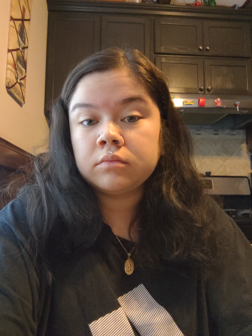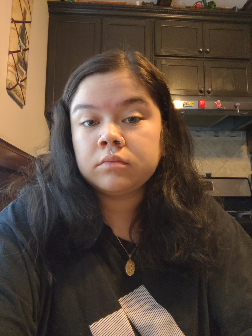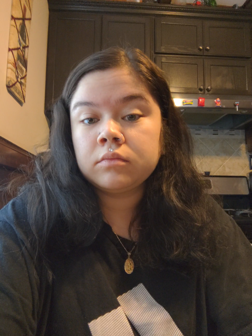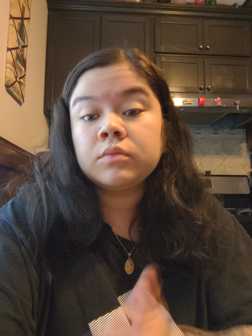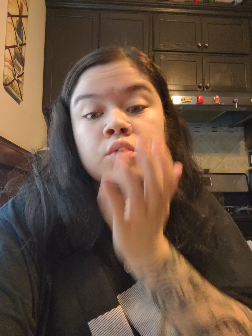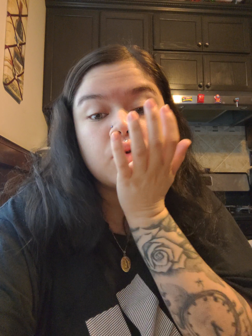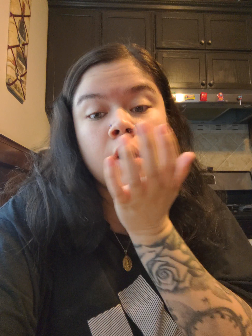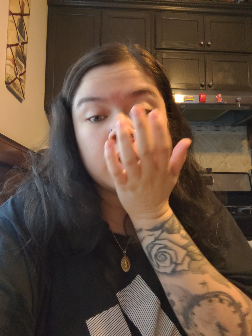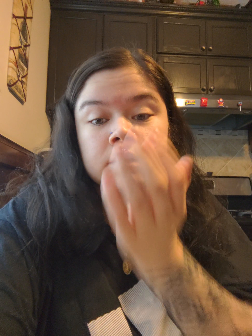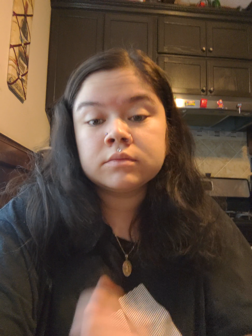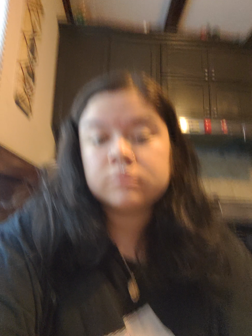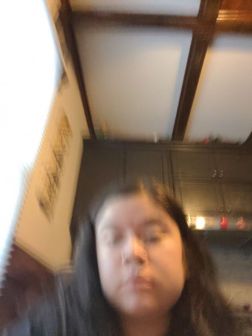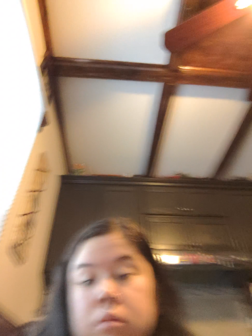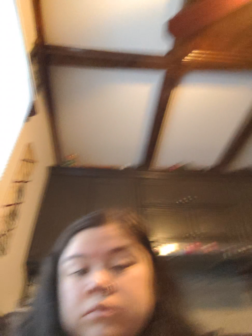grass